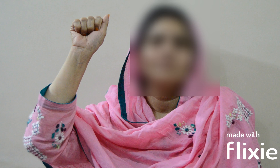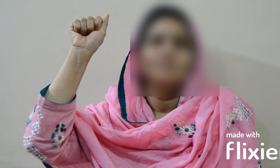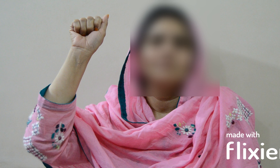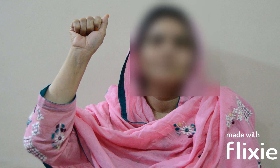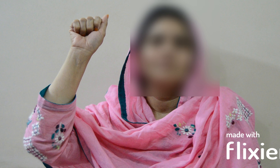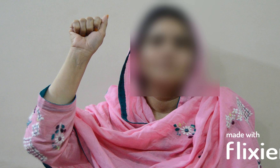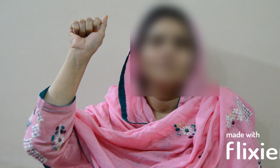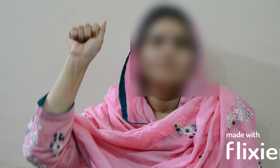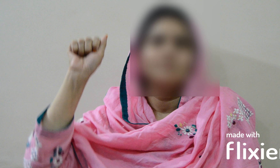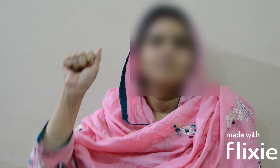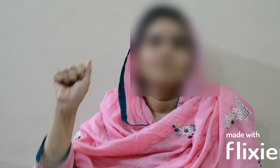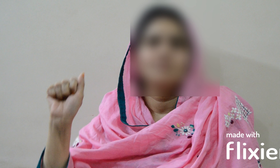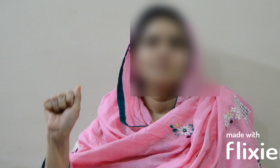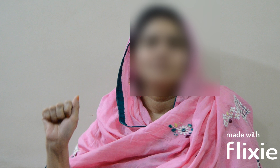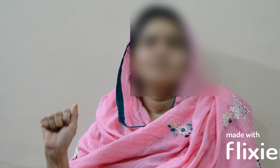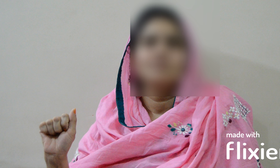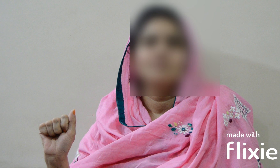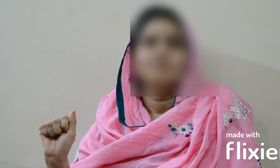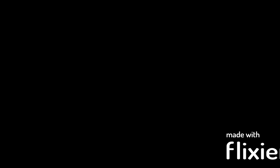آ